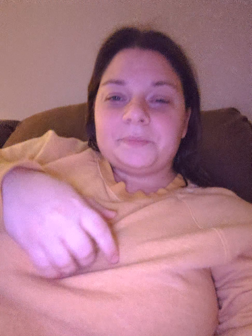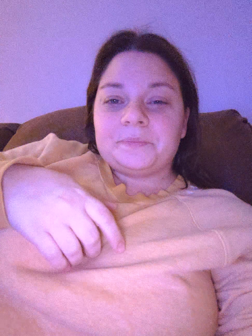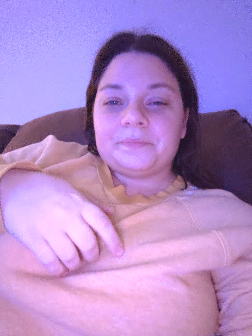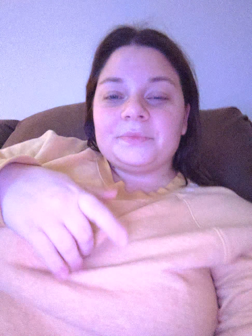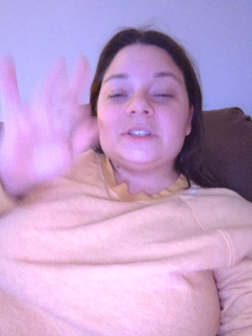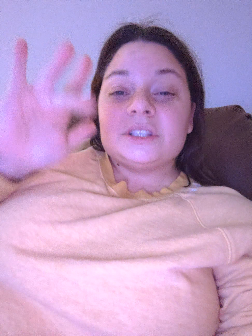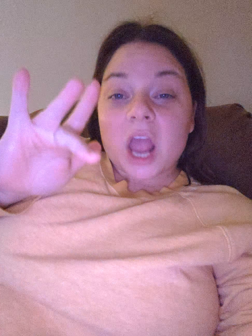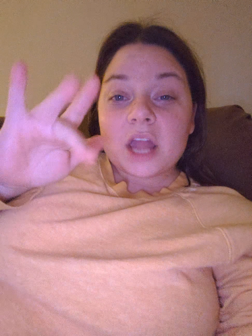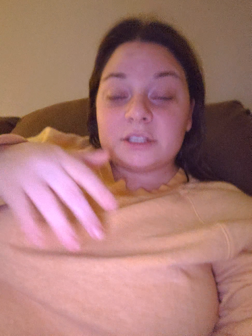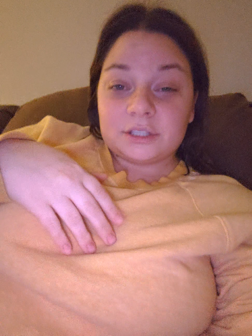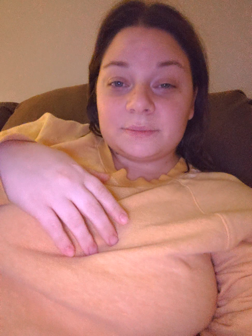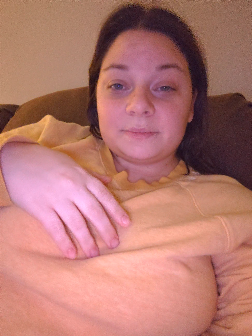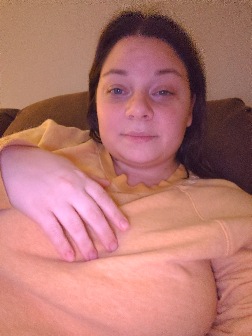touch